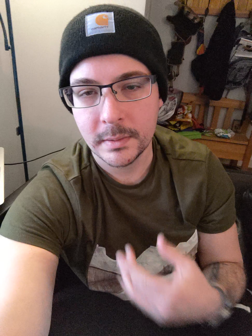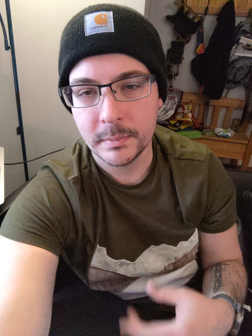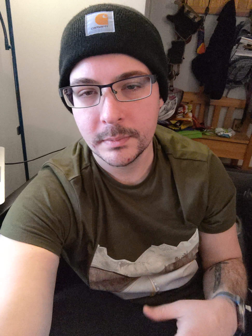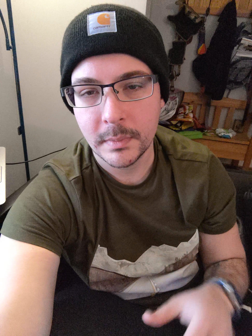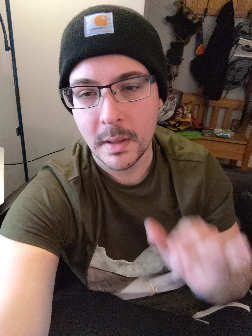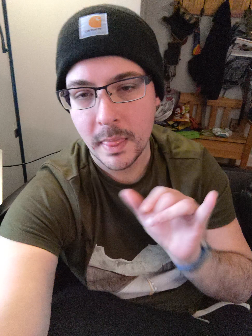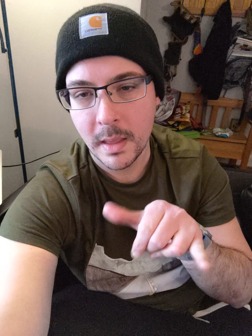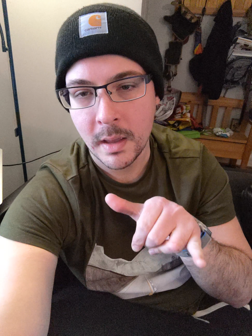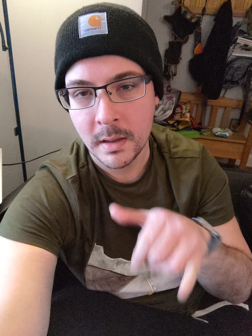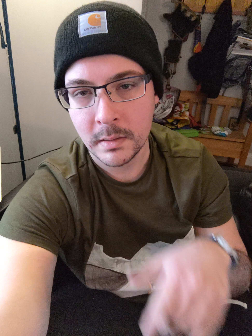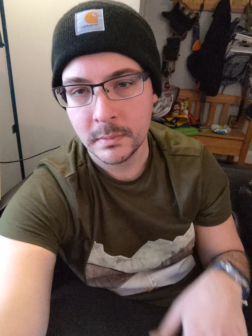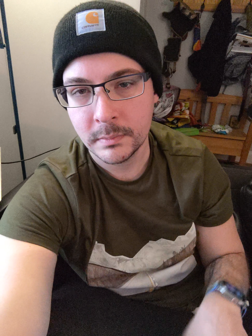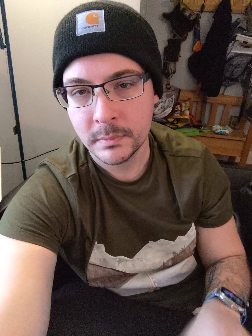that